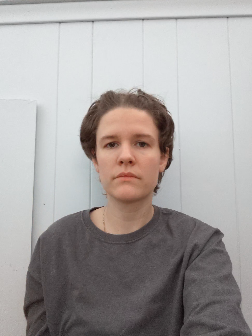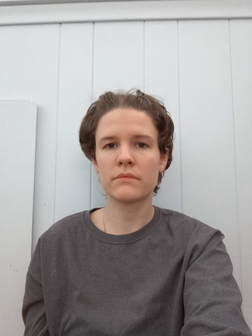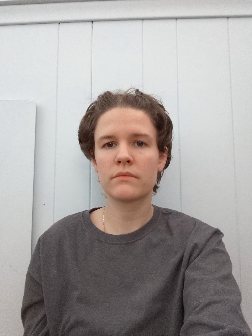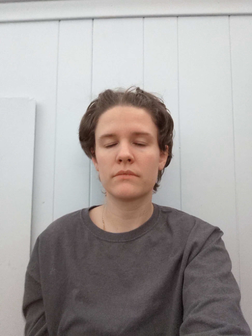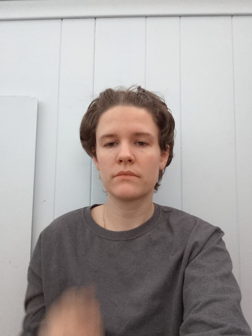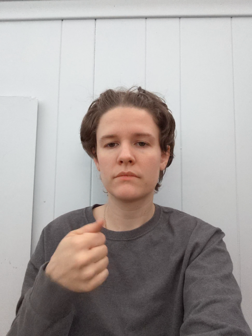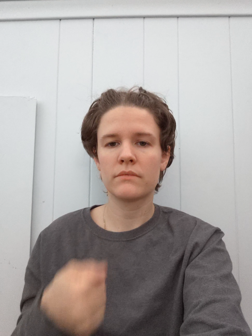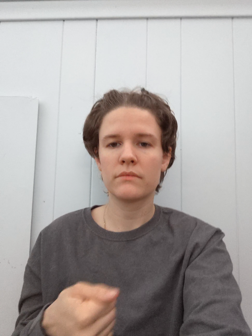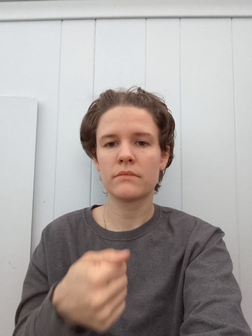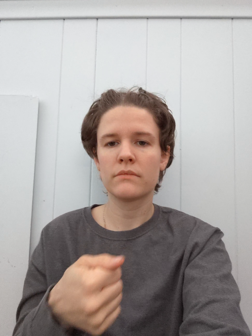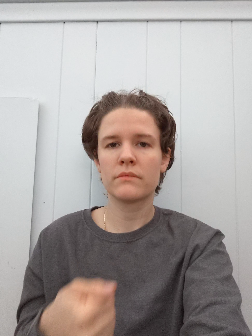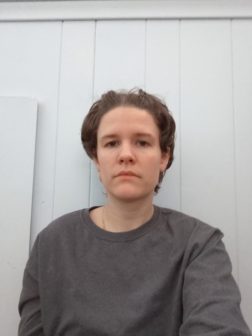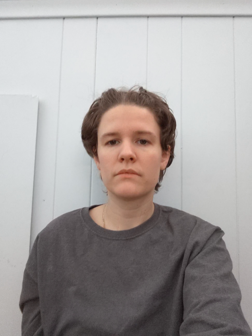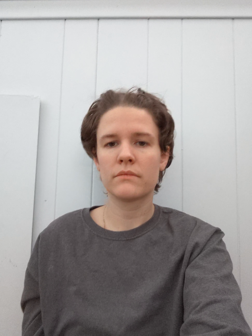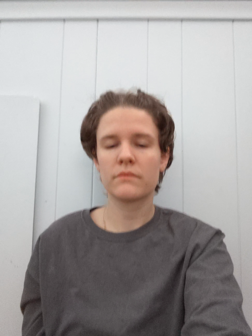hide